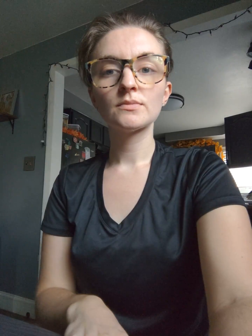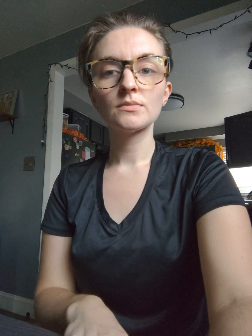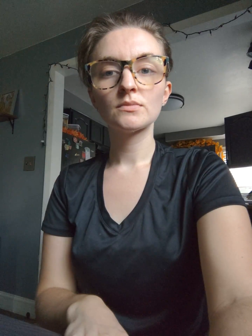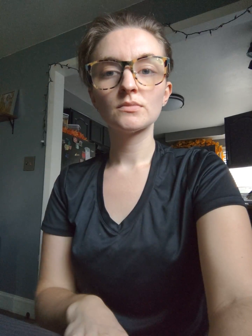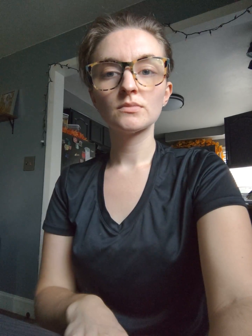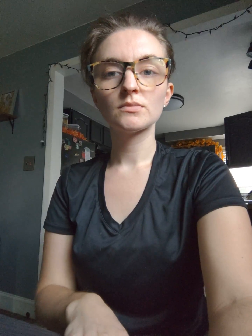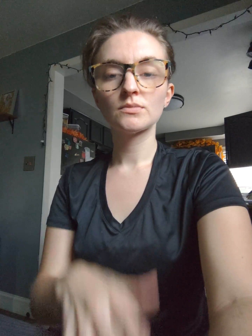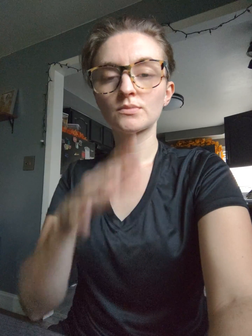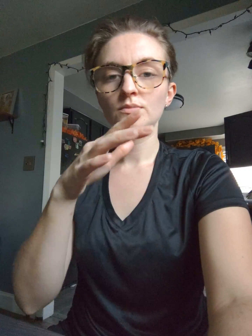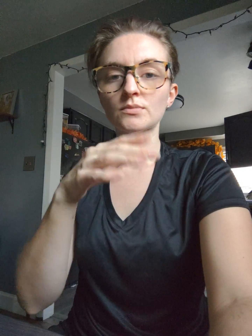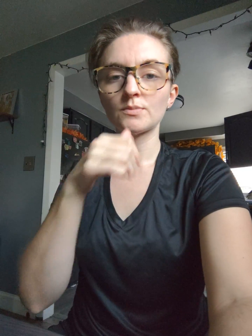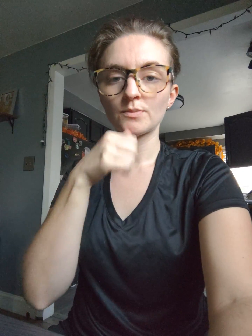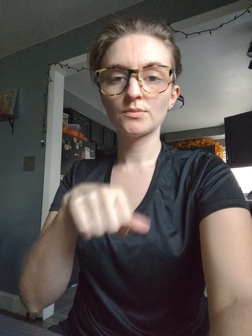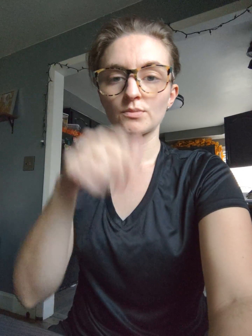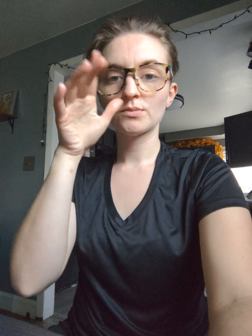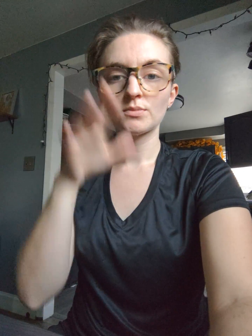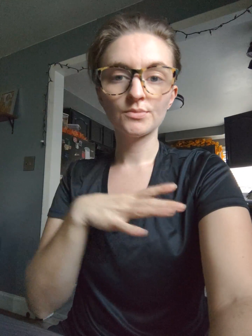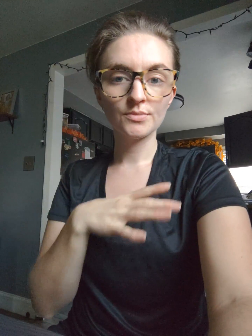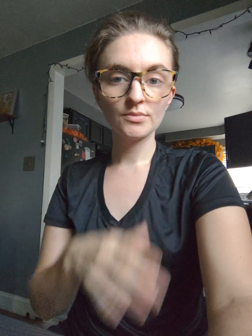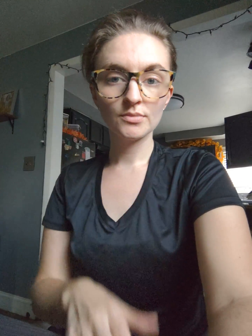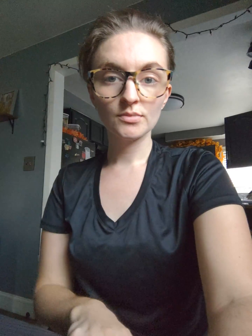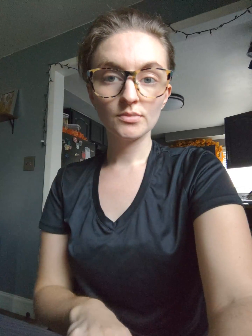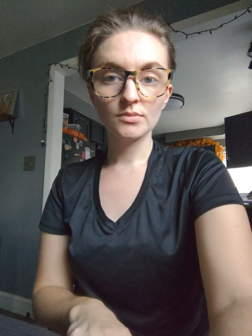mailman